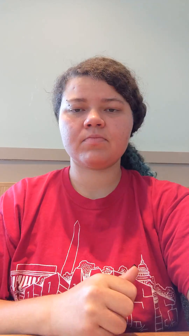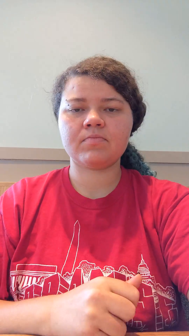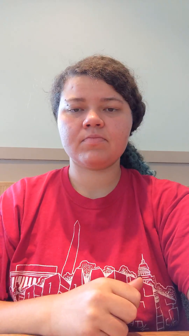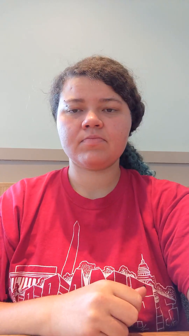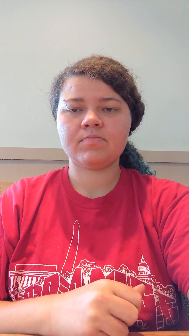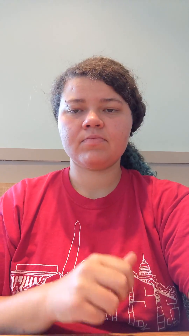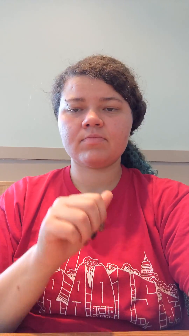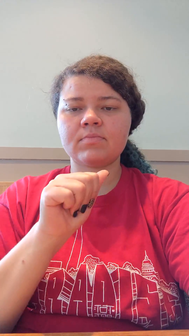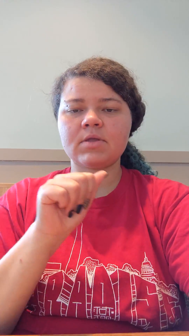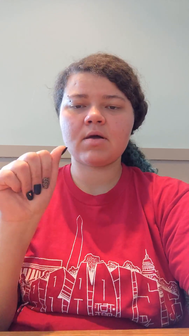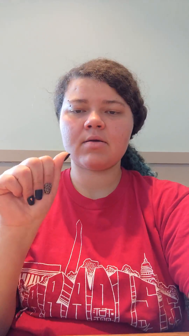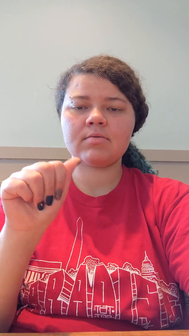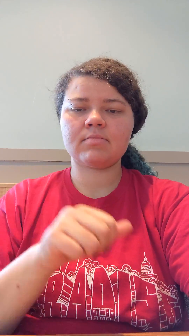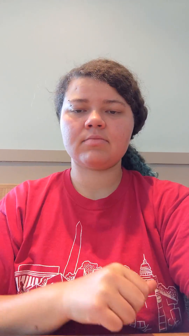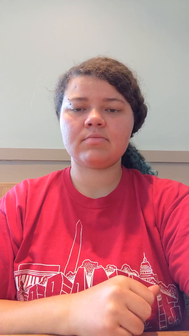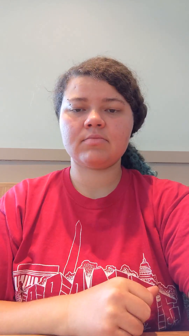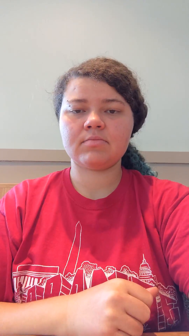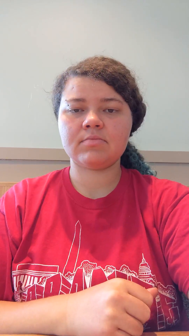a